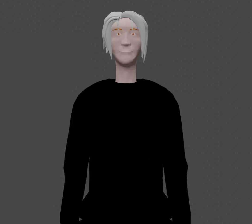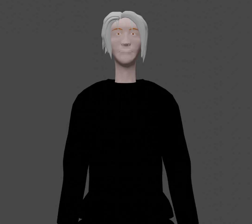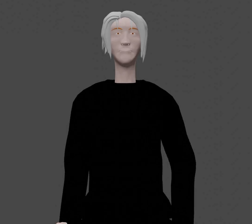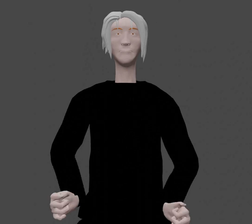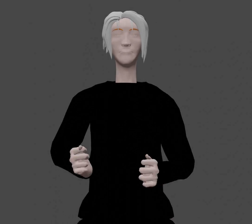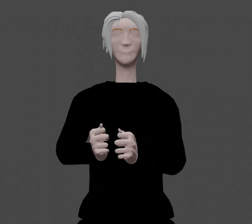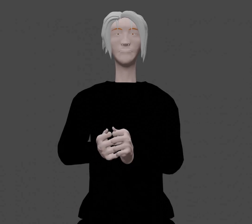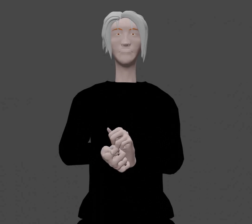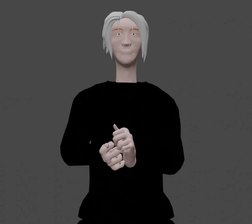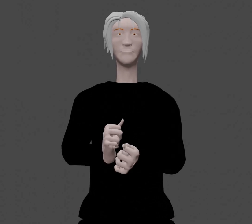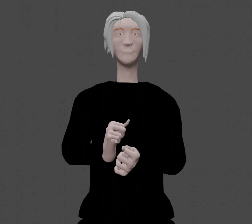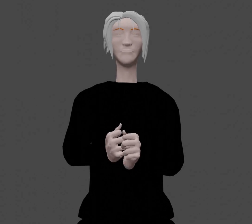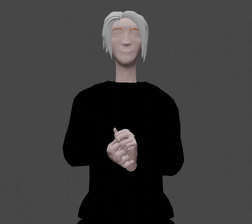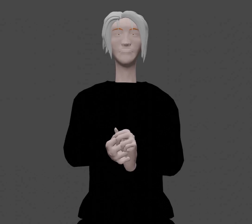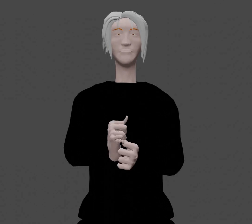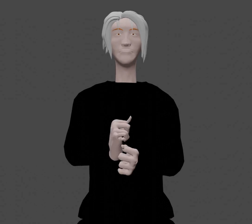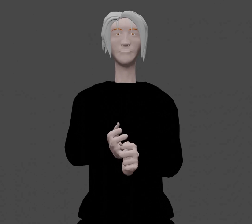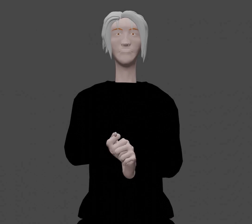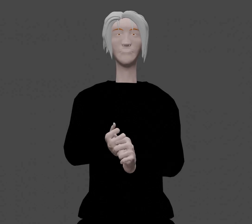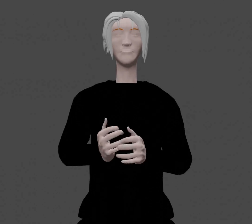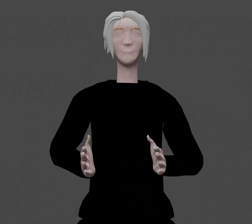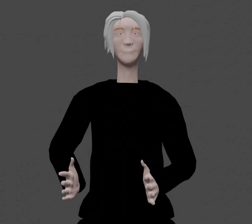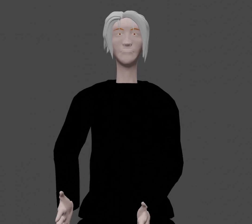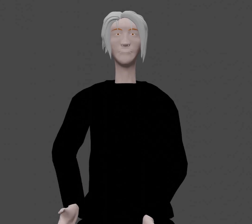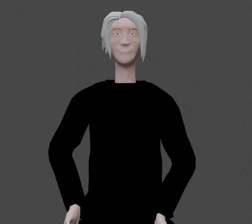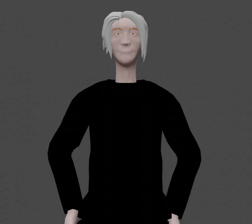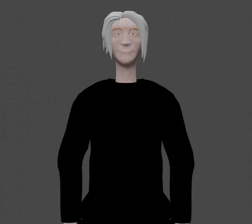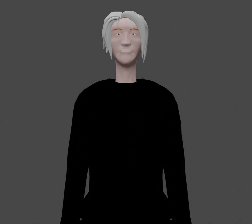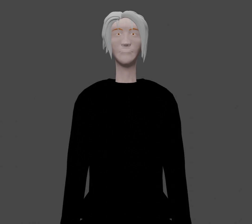Athlete